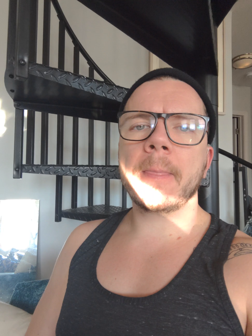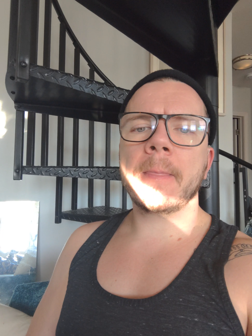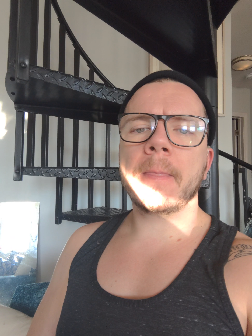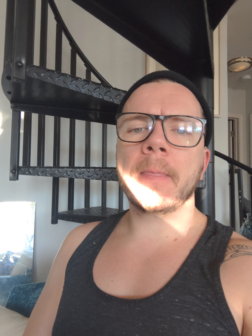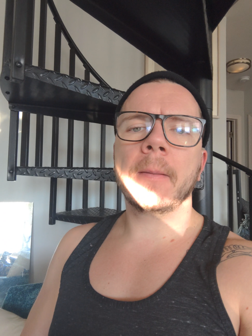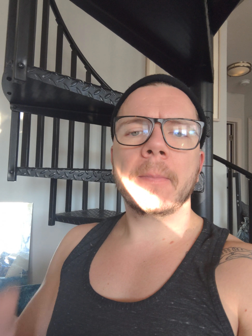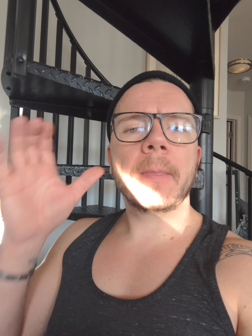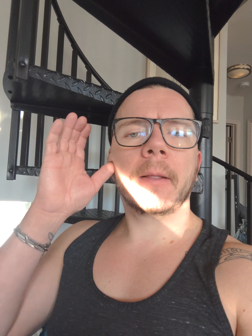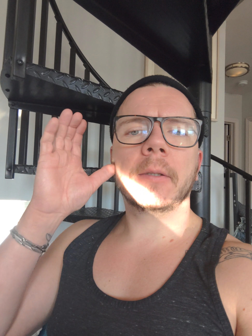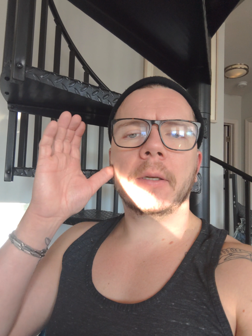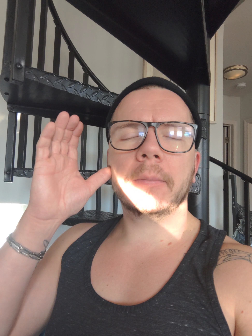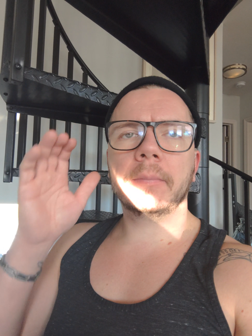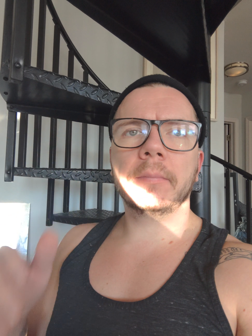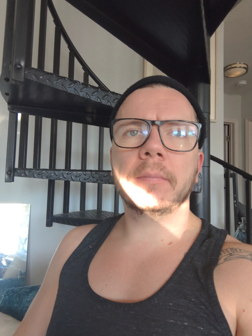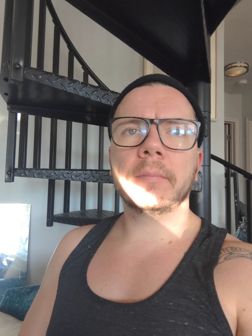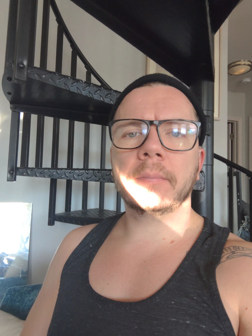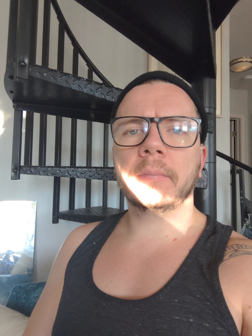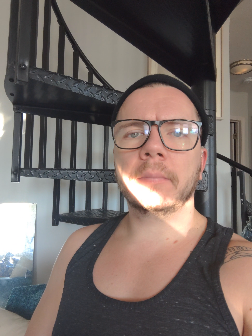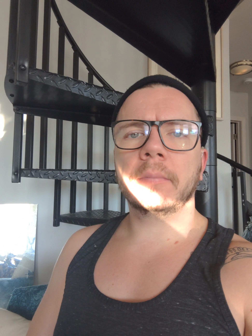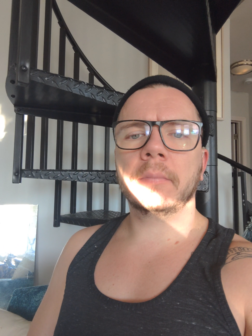listen